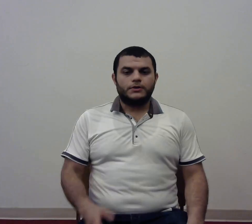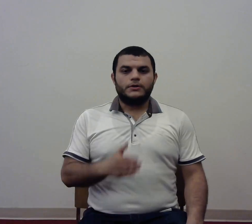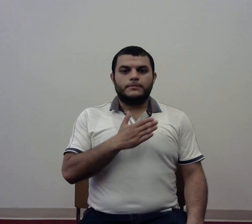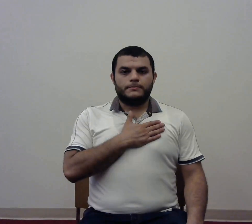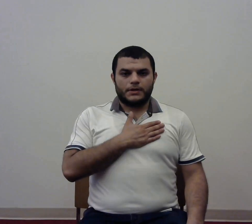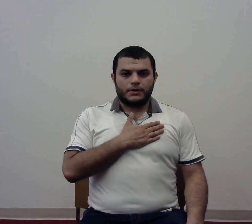mən